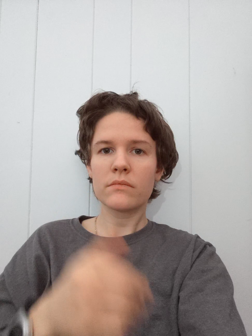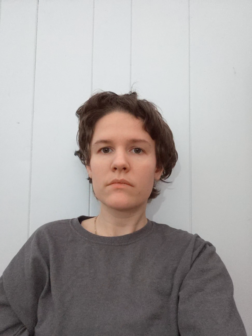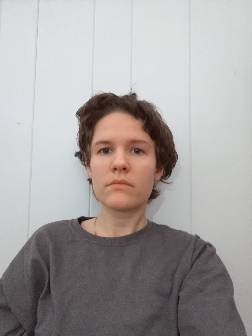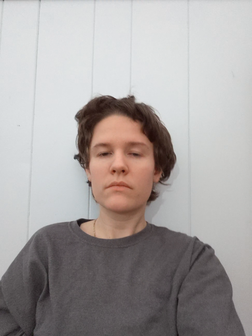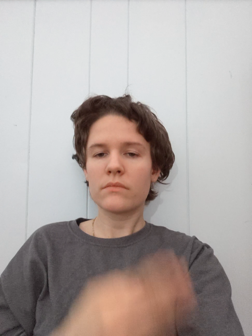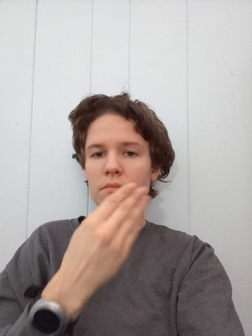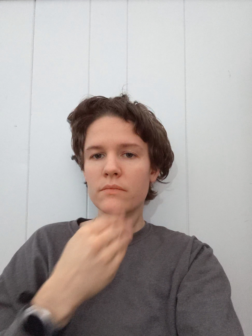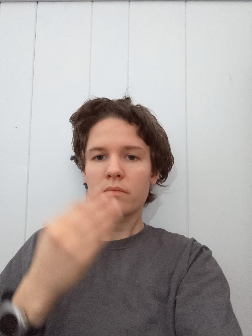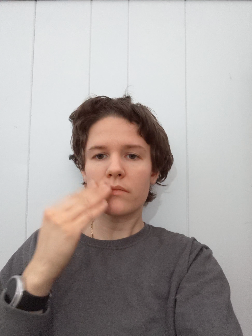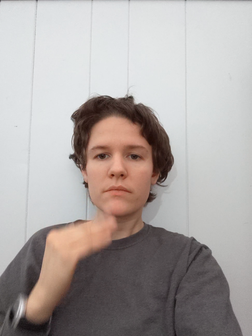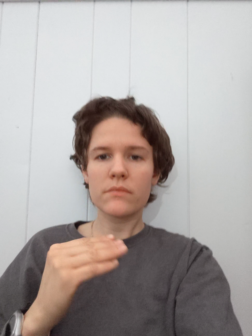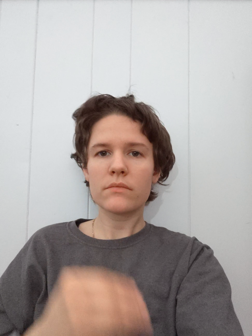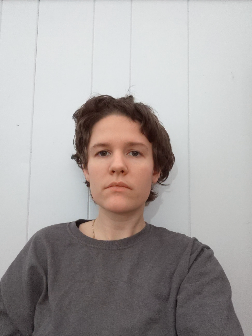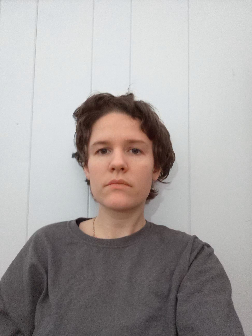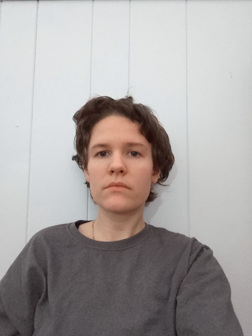napkin